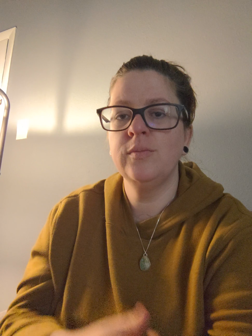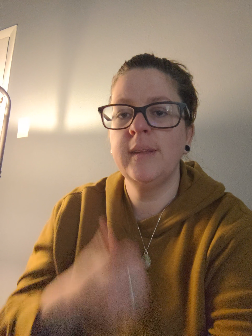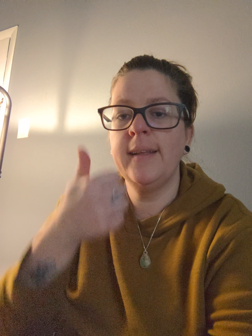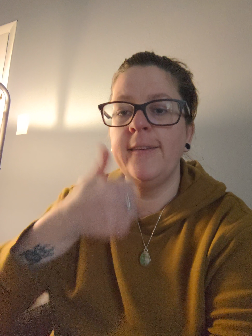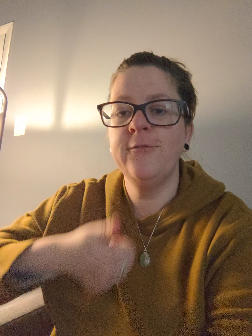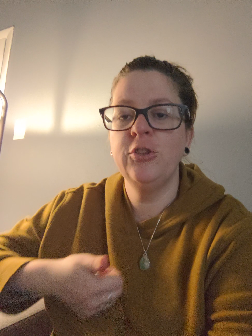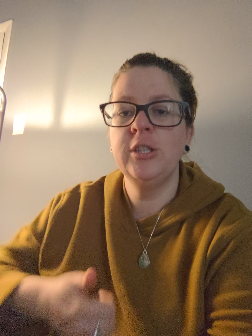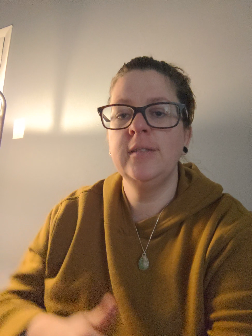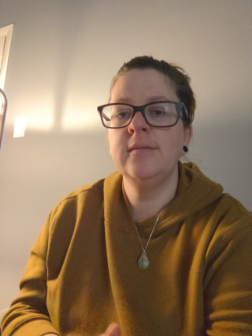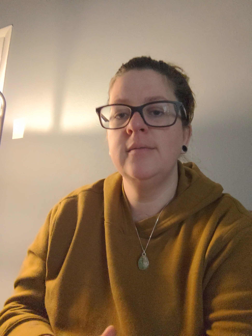every